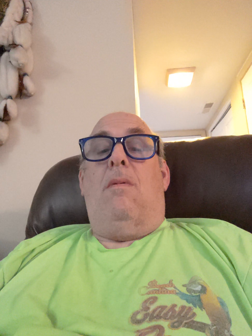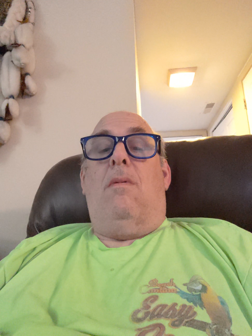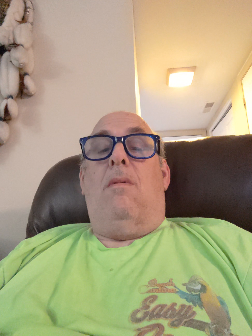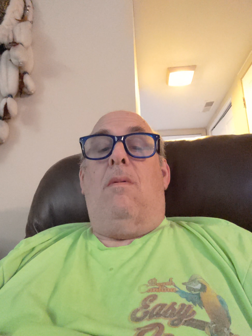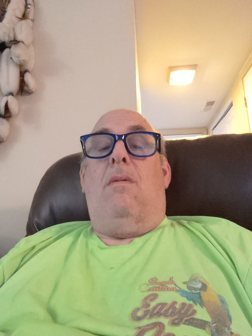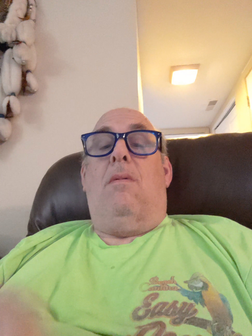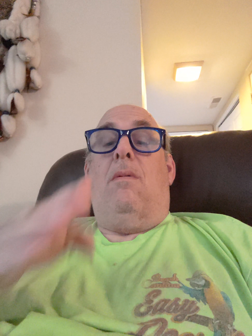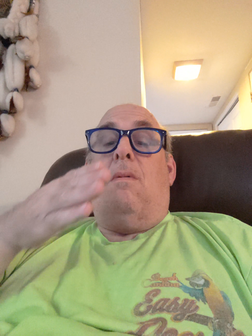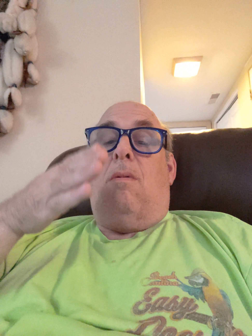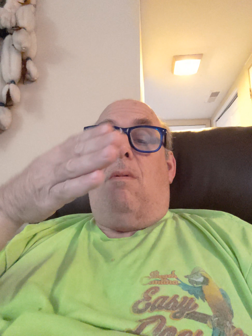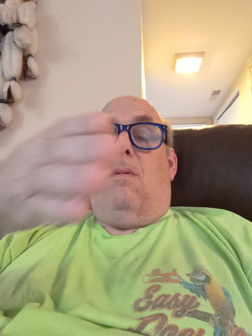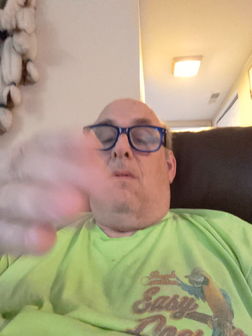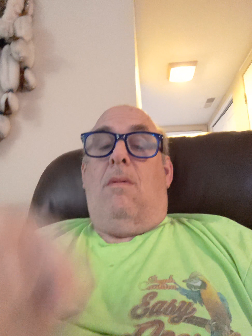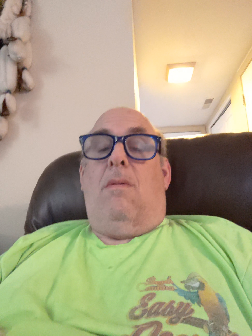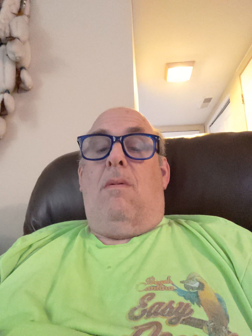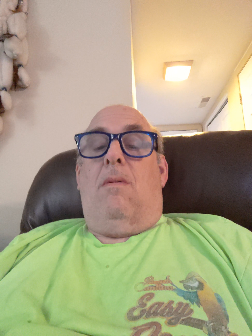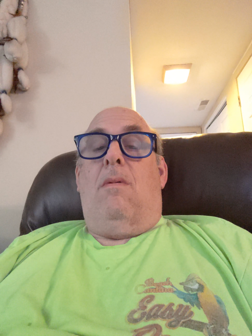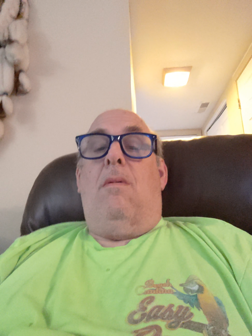after